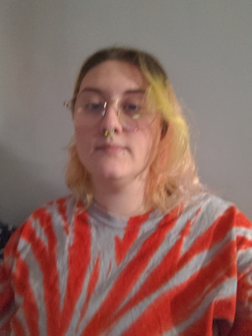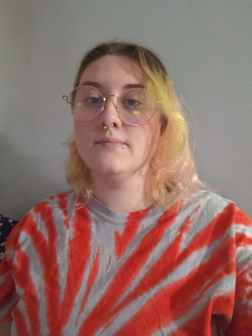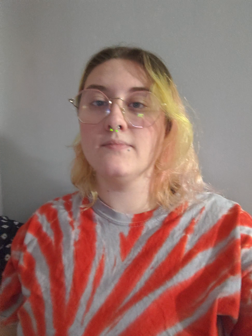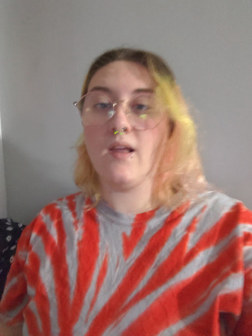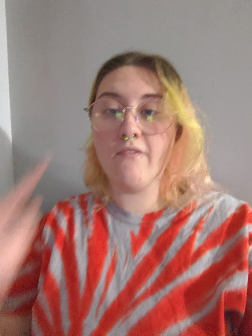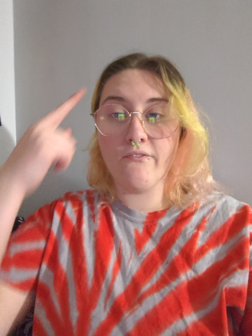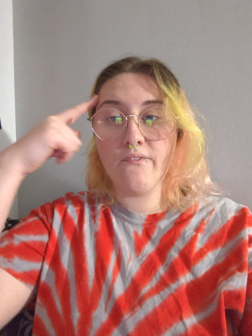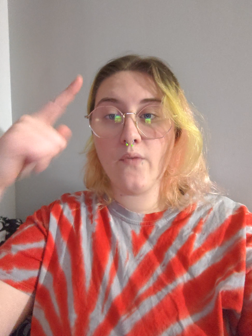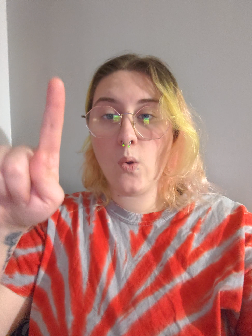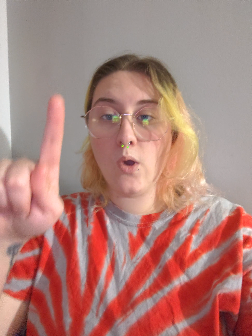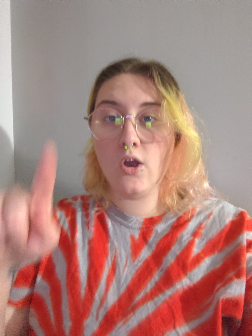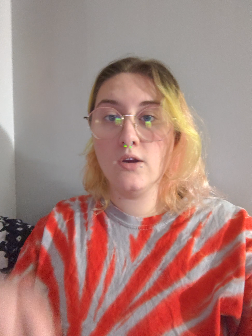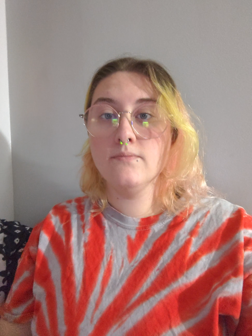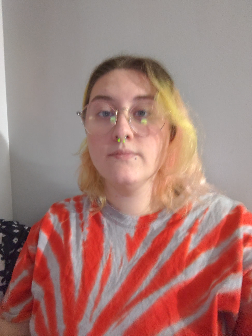for